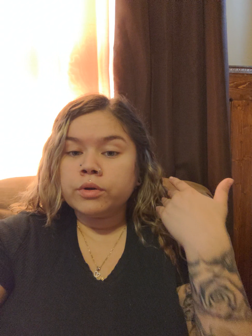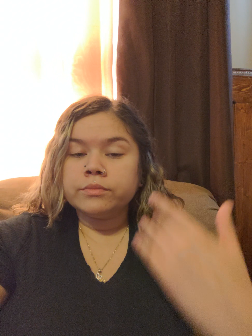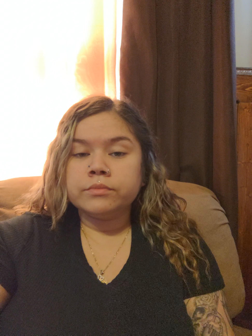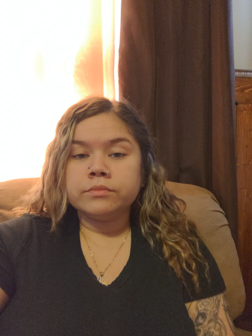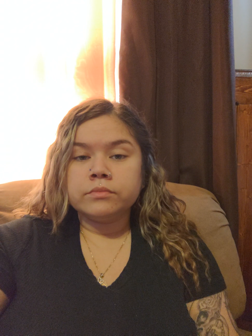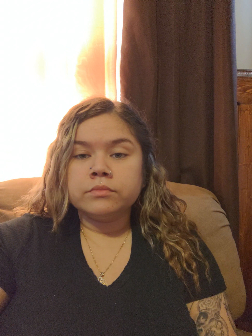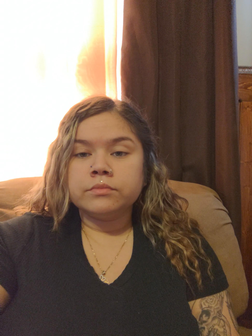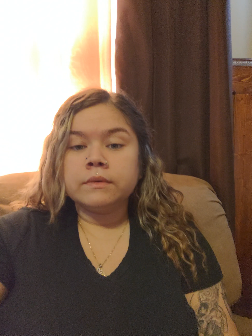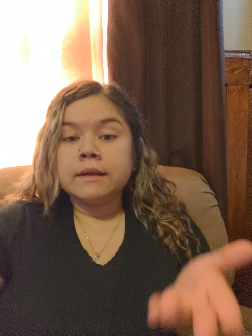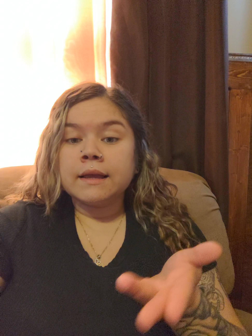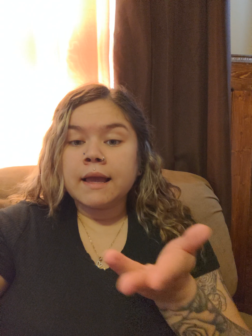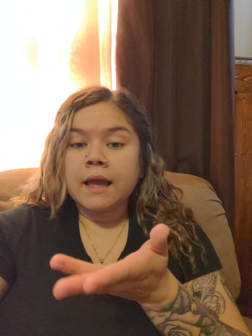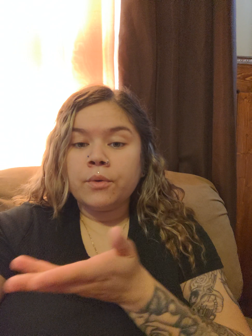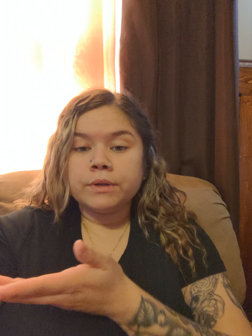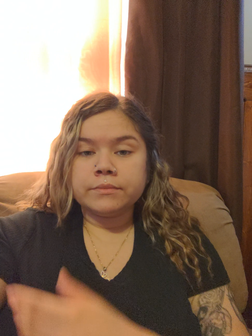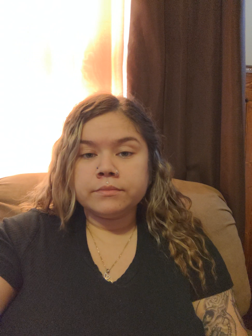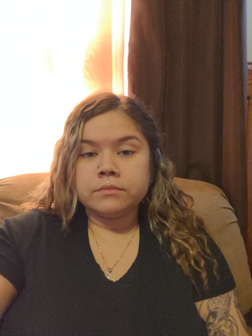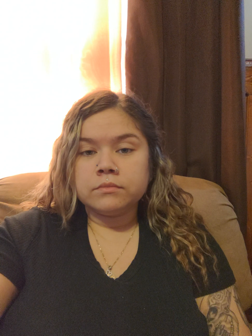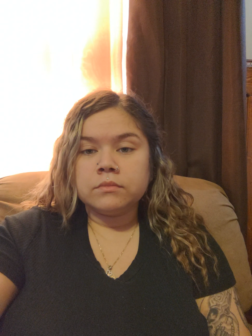carry